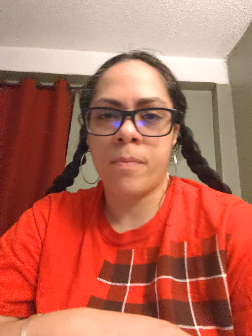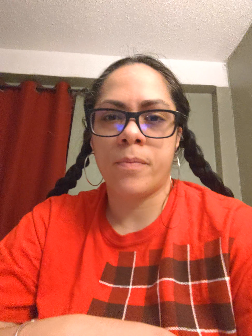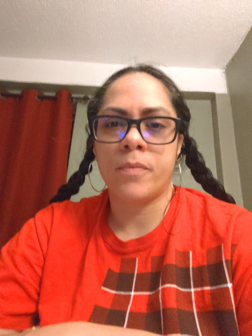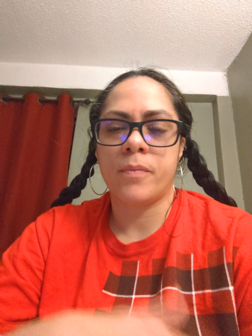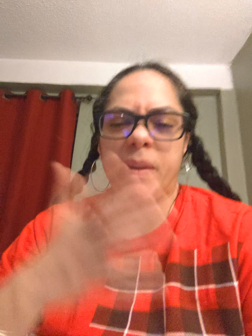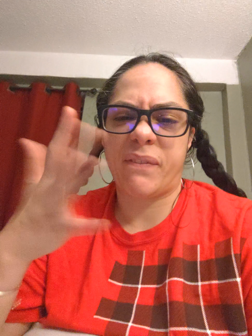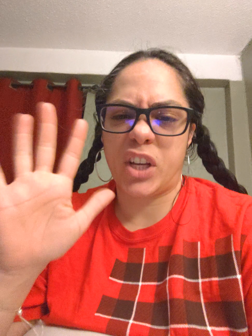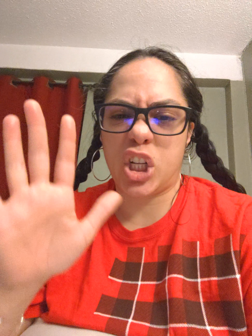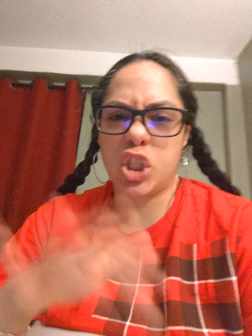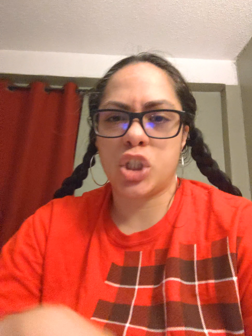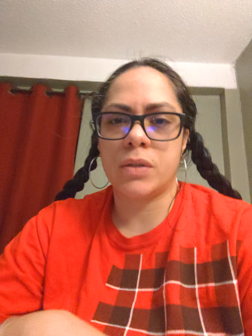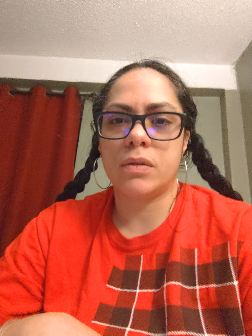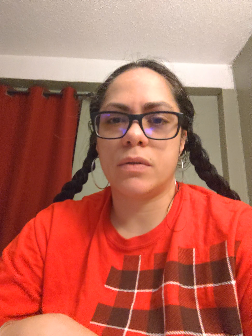finish